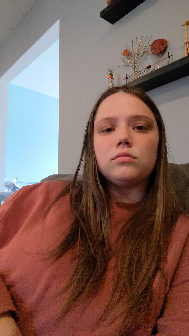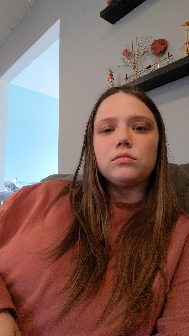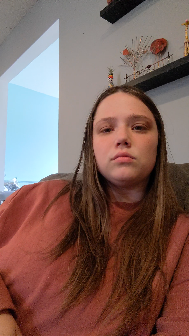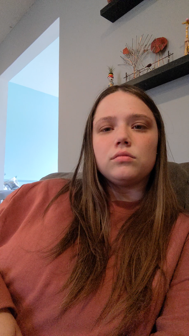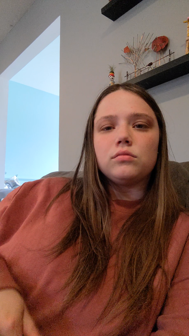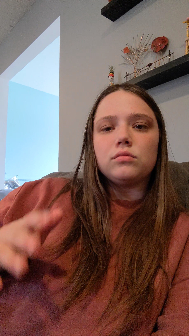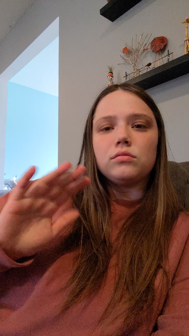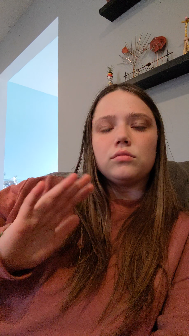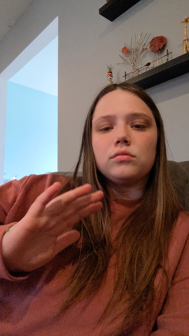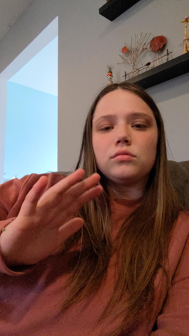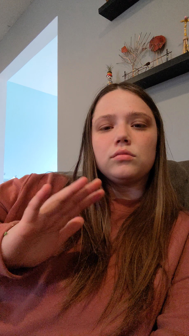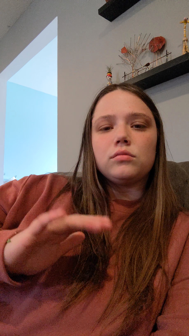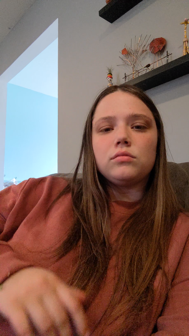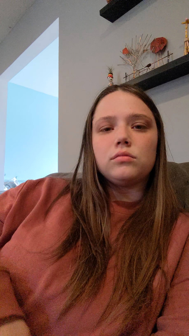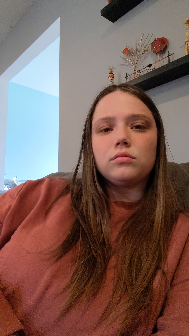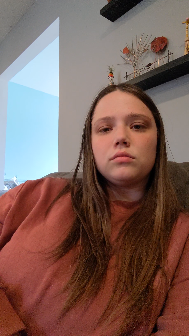cheese